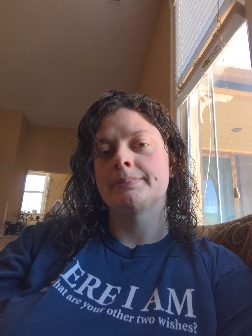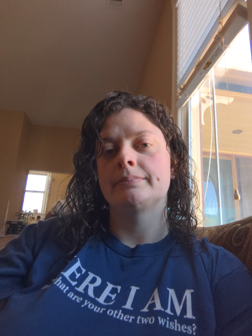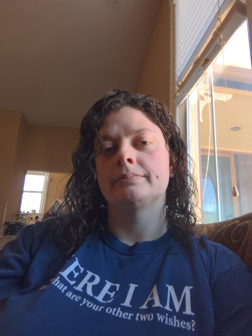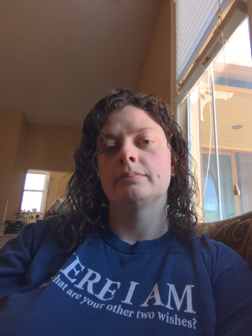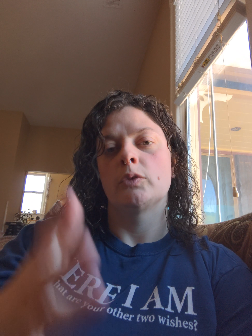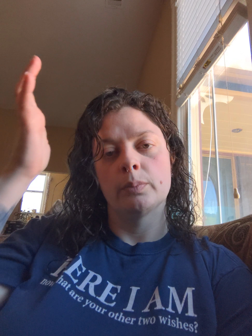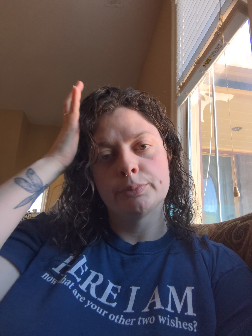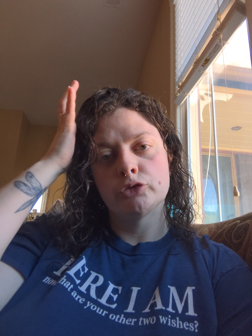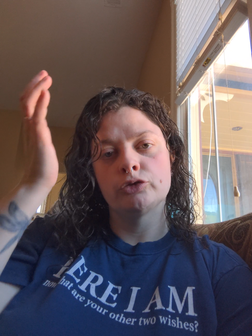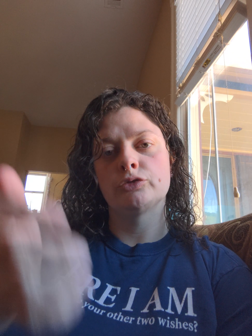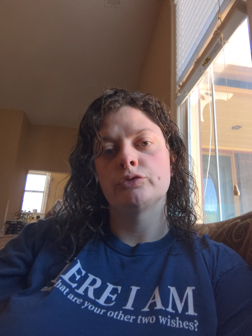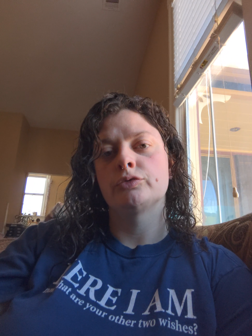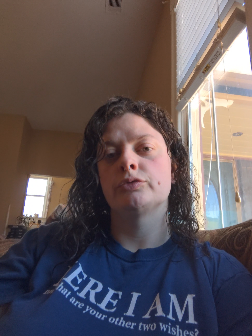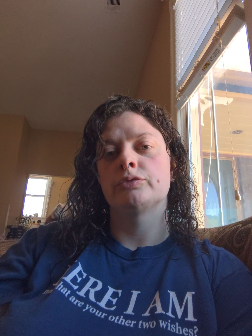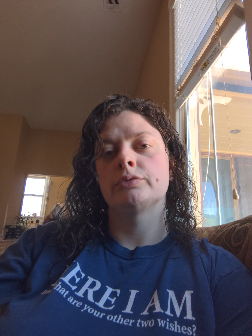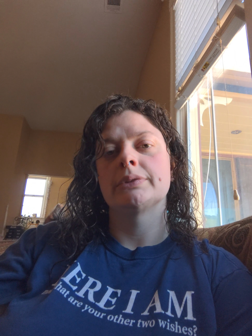garbage